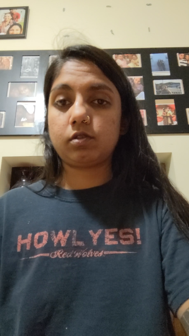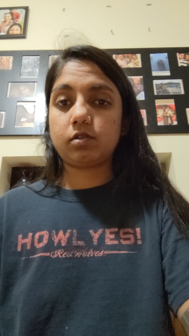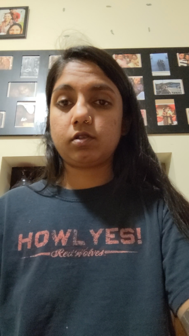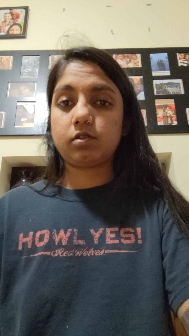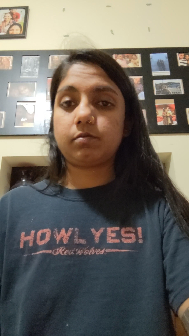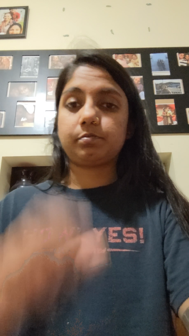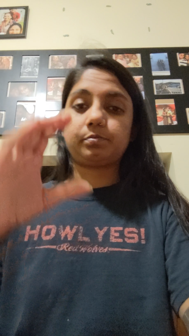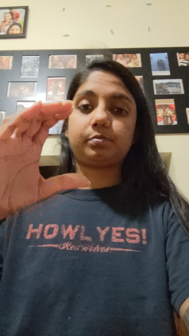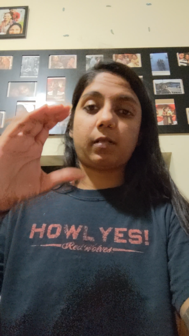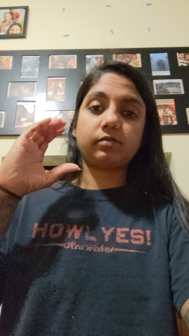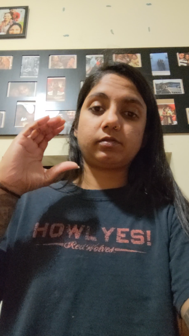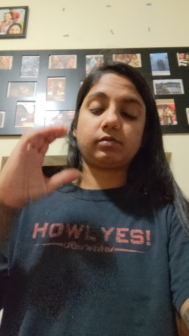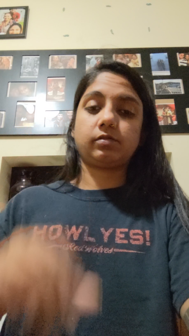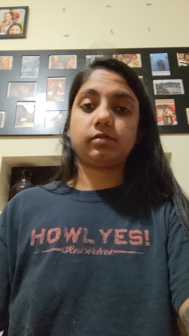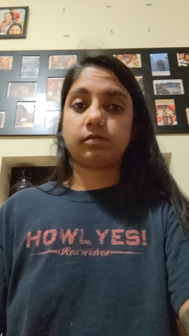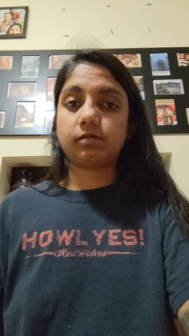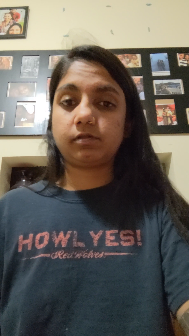bus